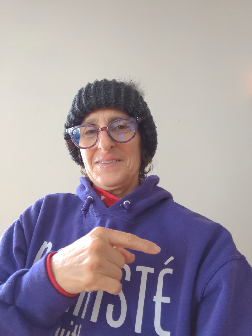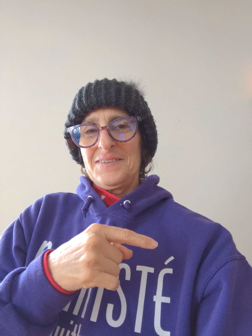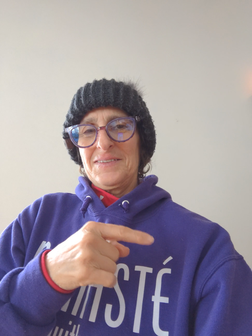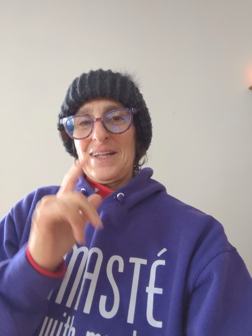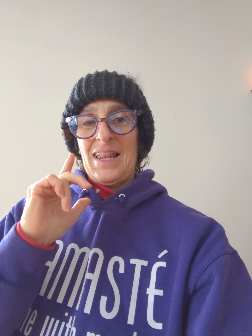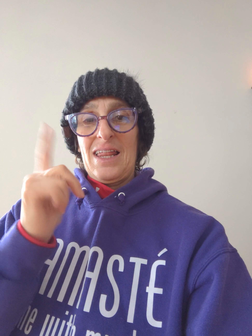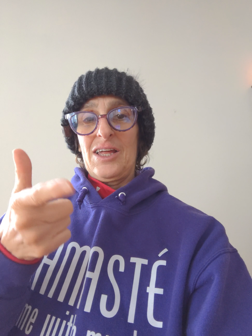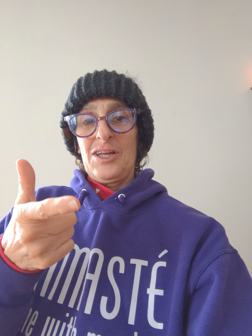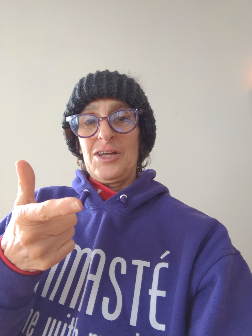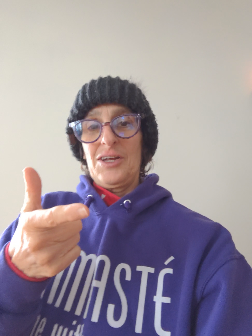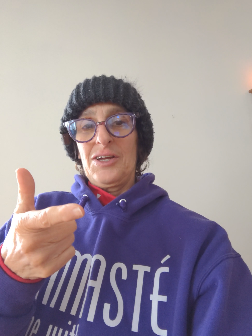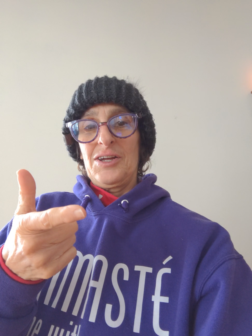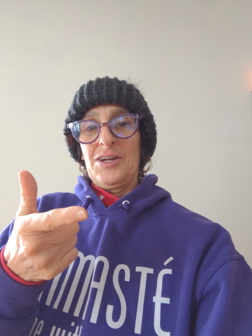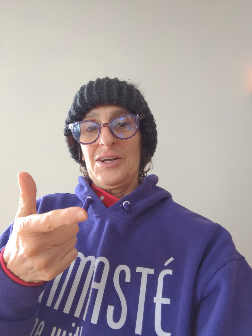later